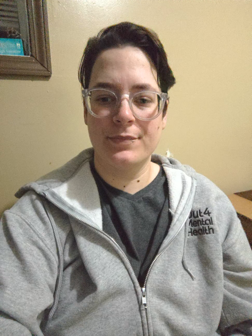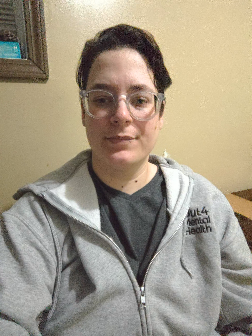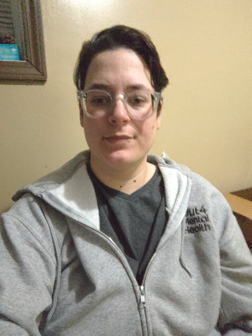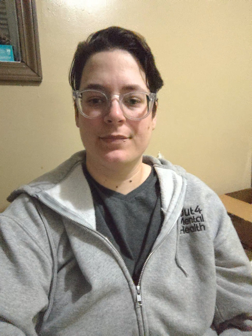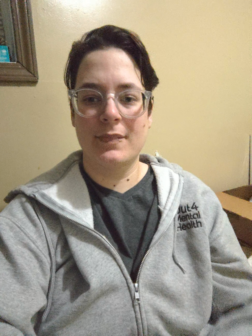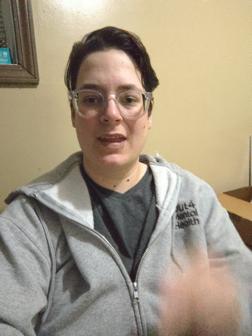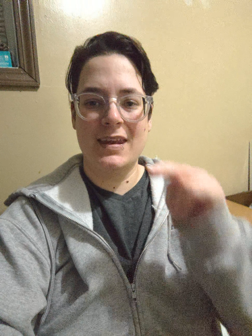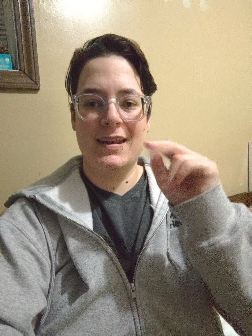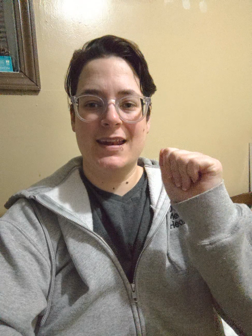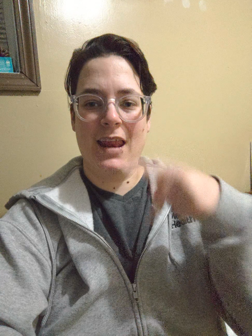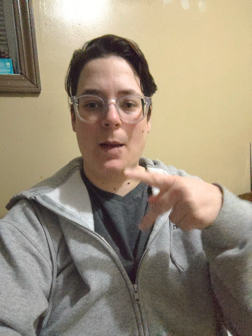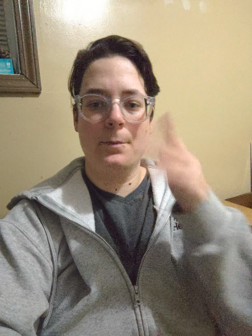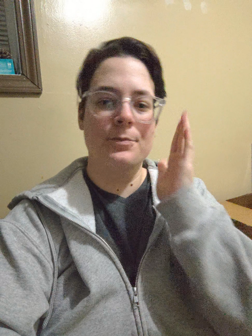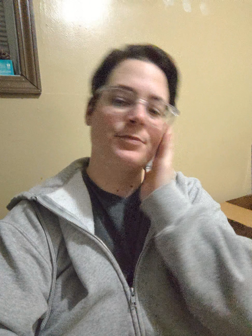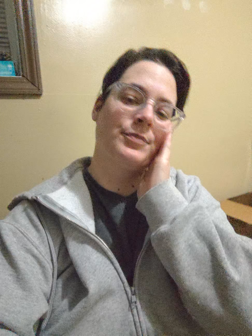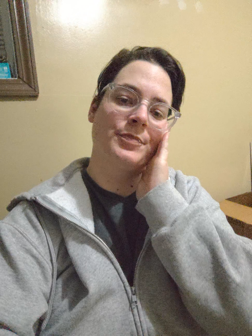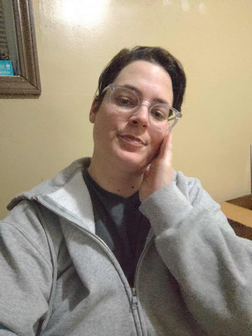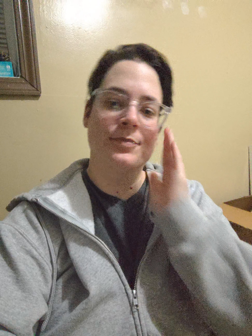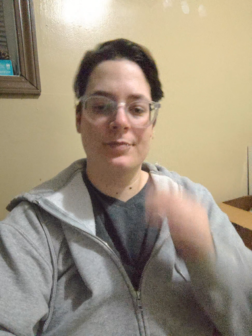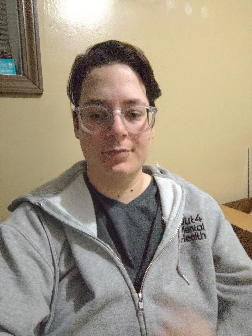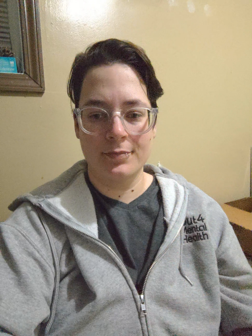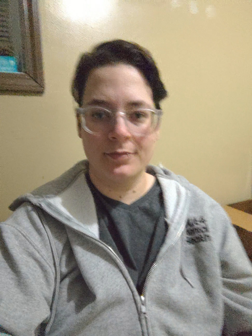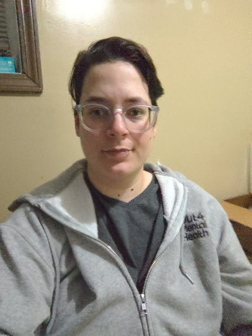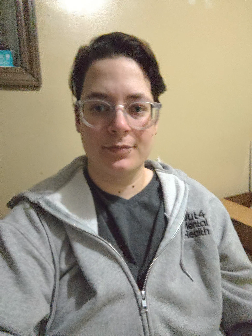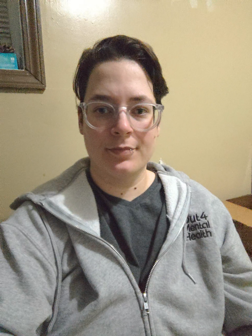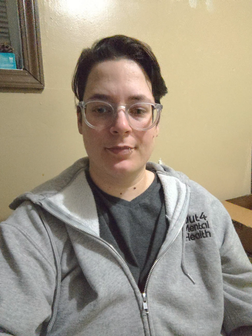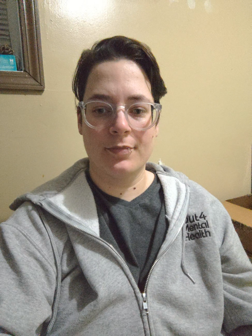nap